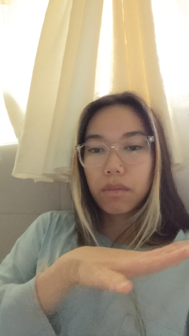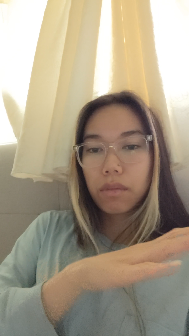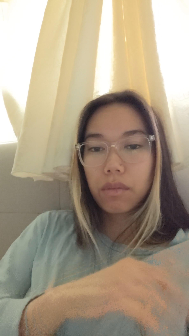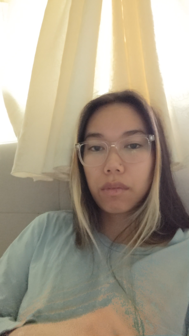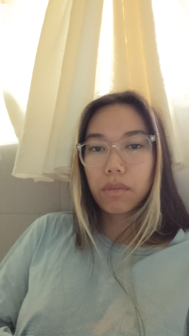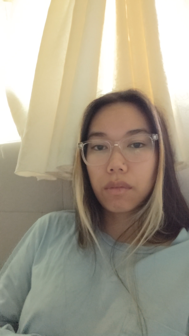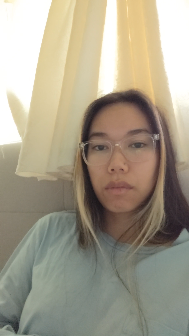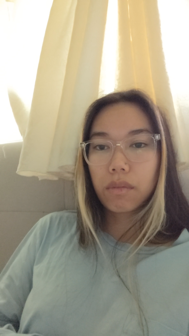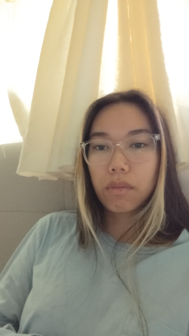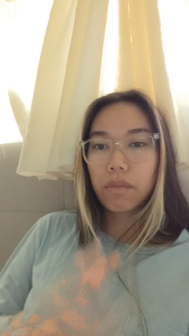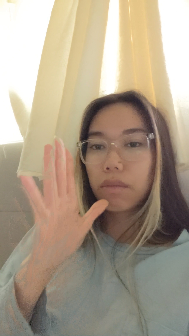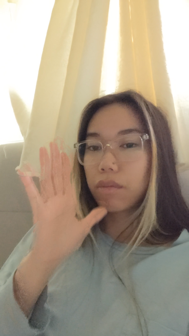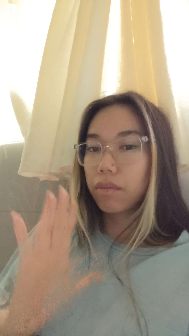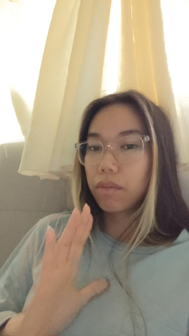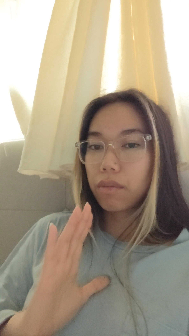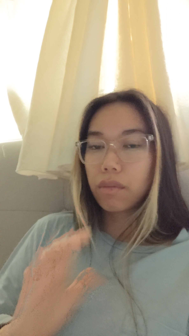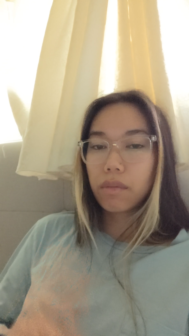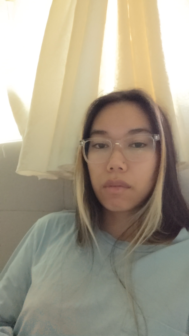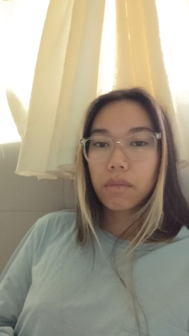lady